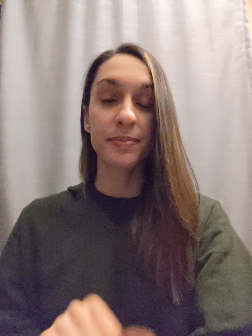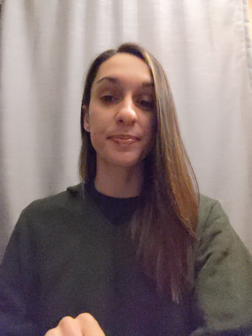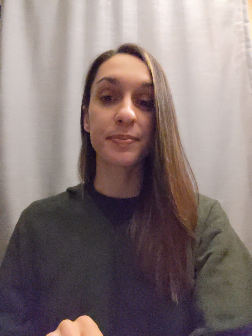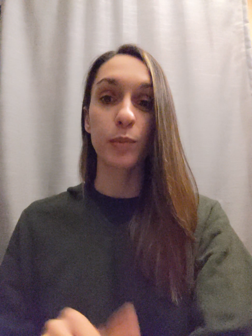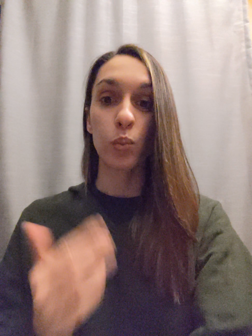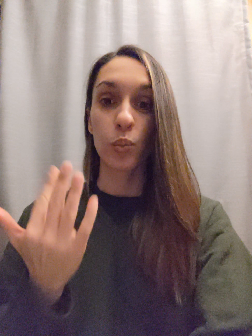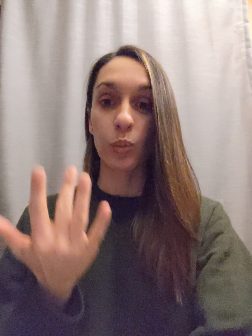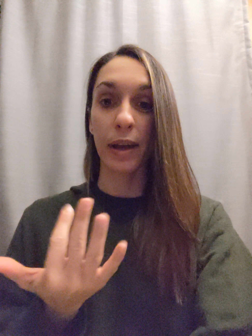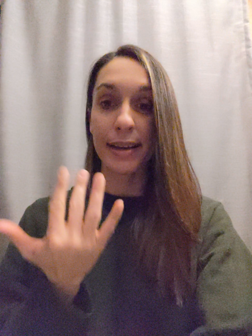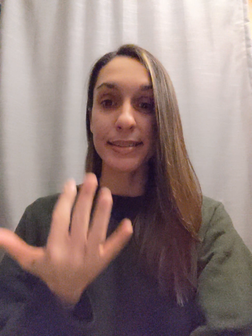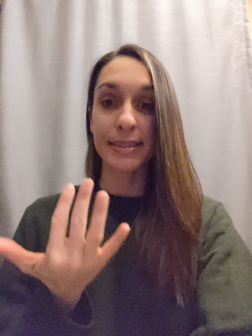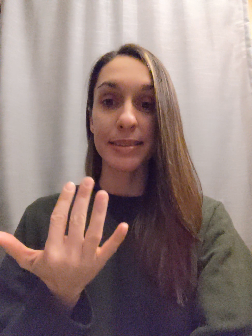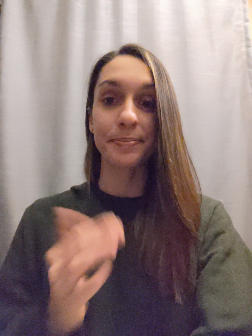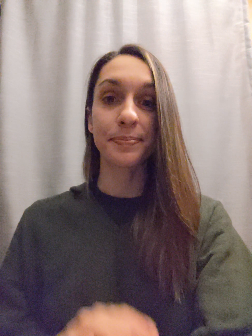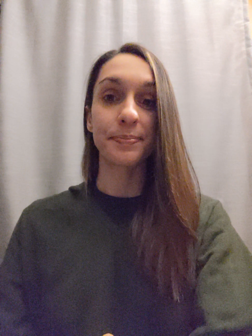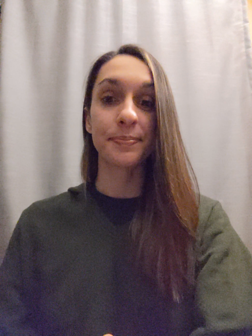wait